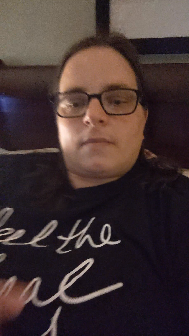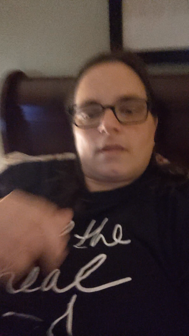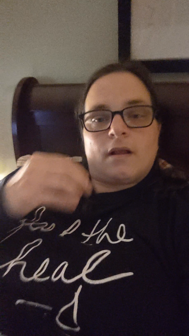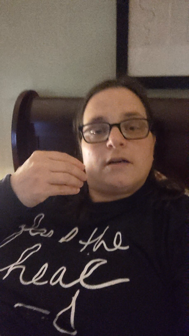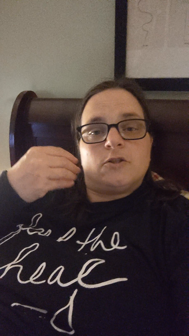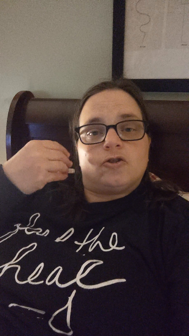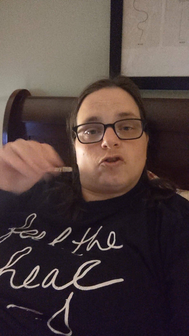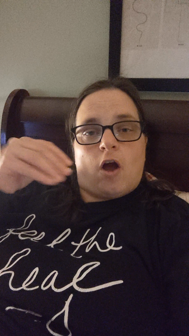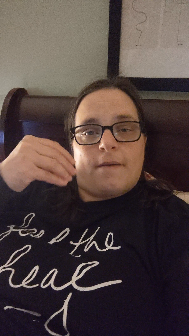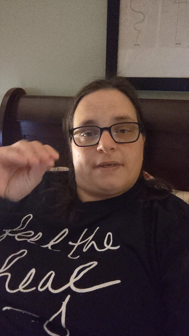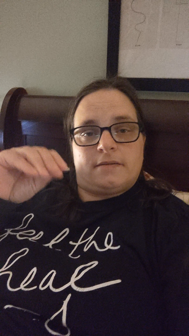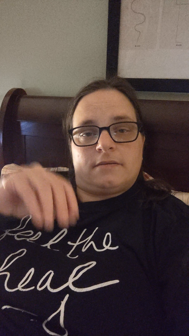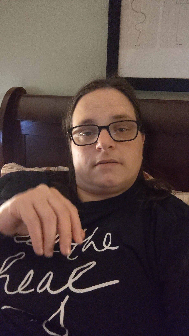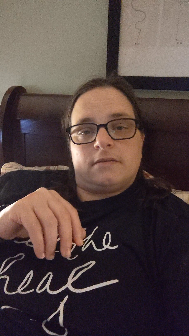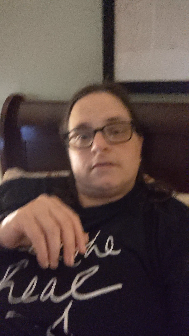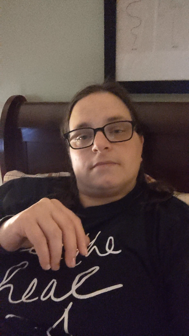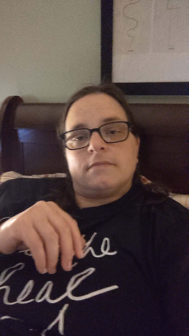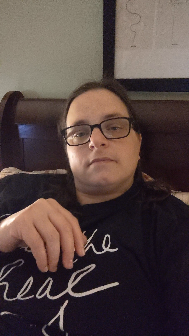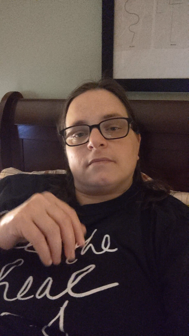shopping